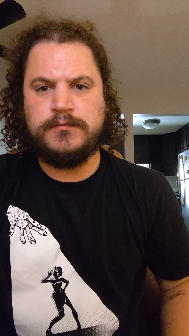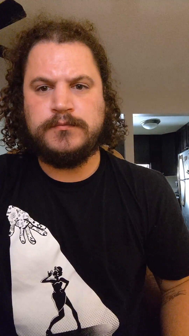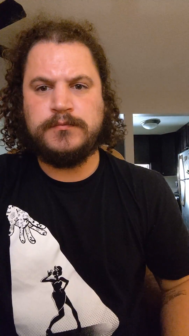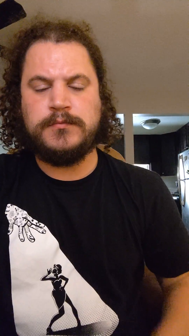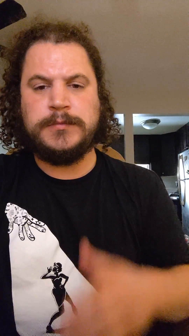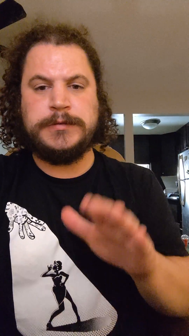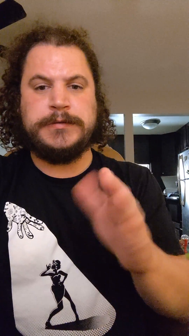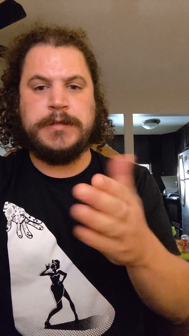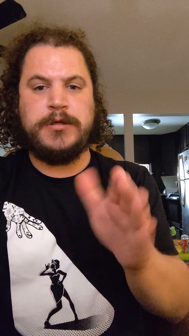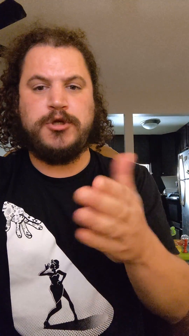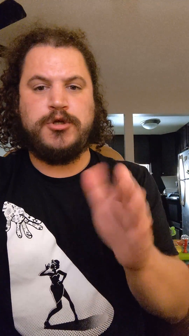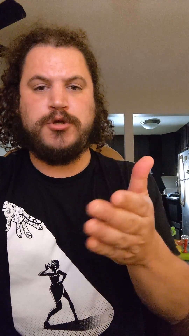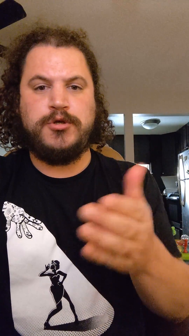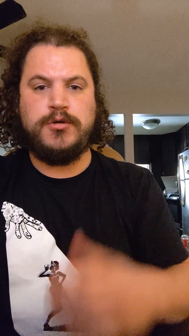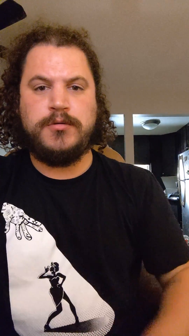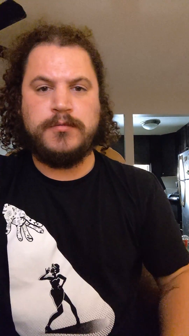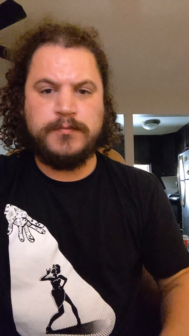share